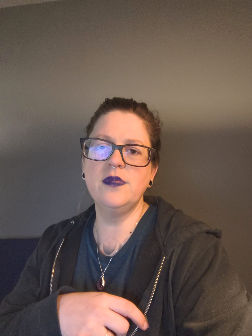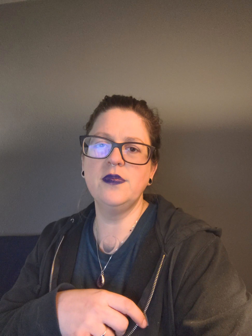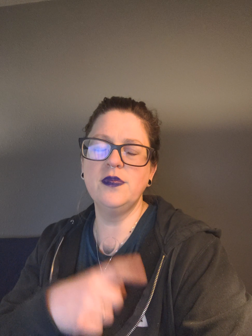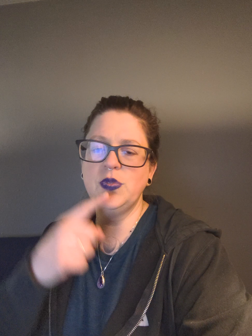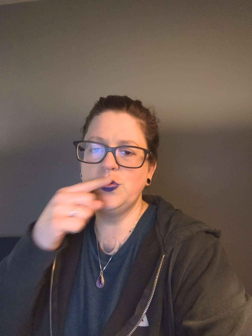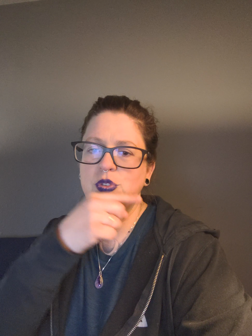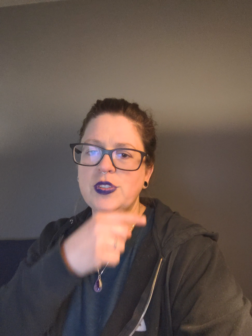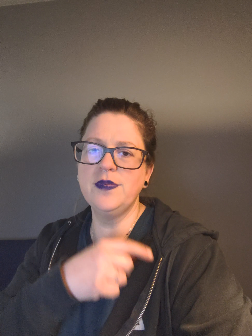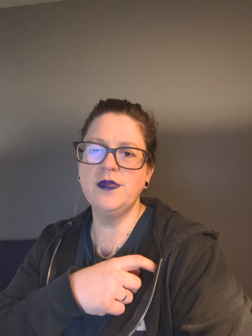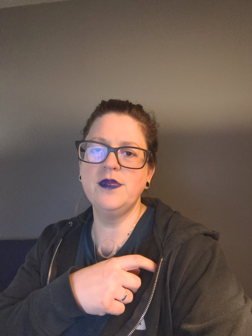toothbrush